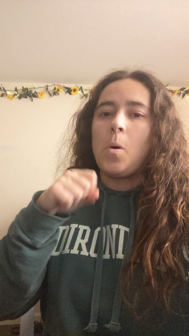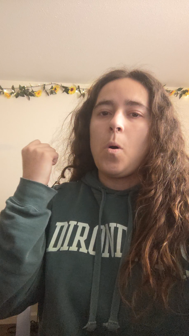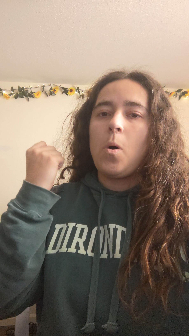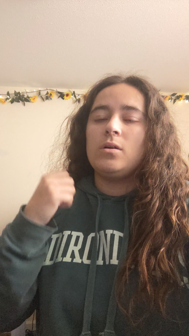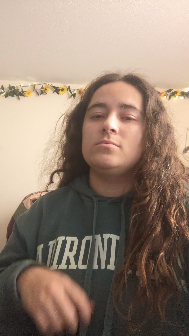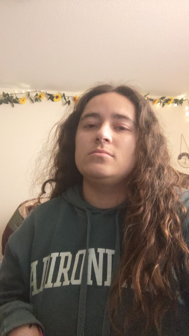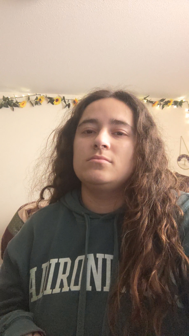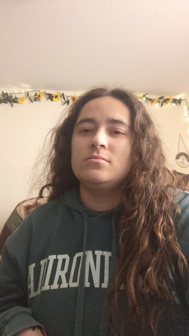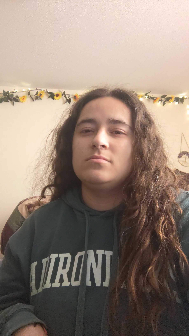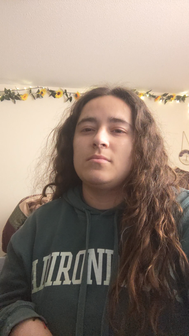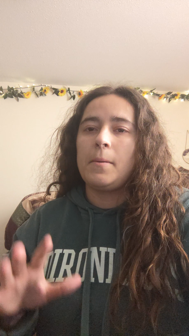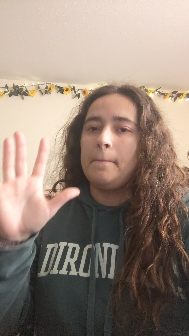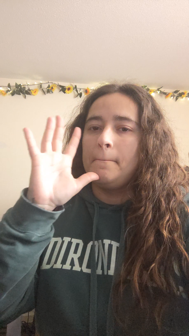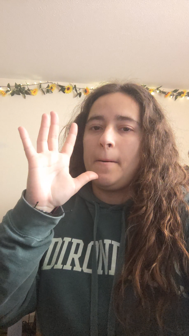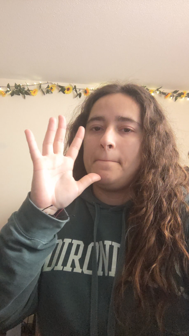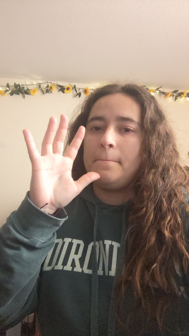mommy